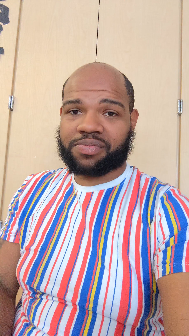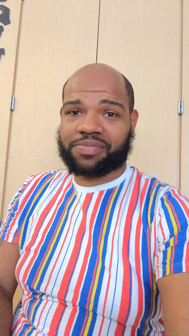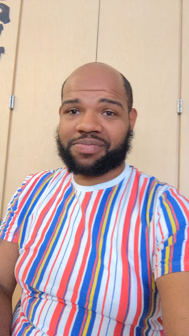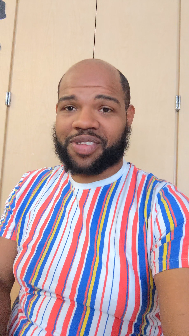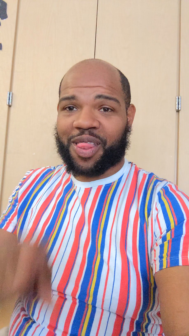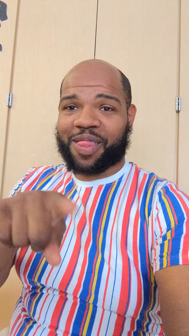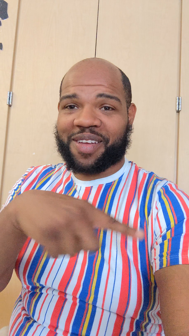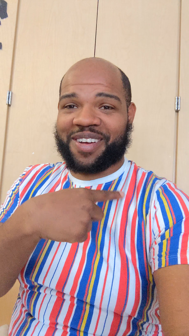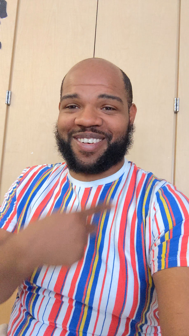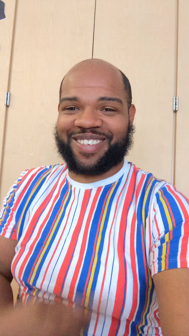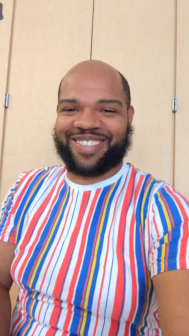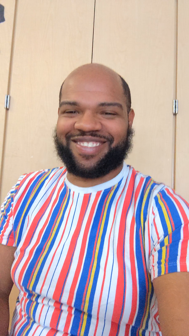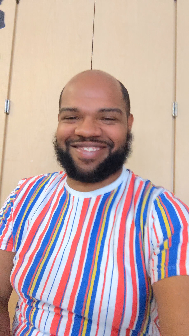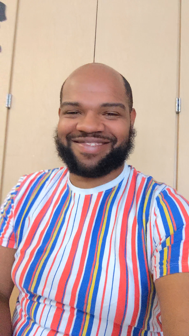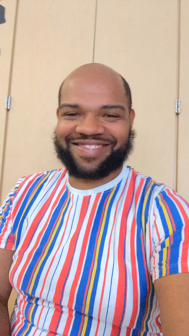long